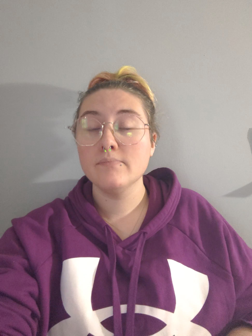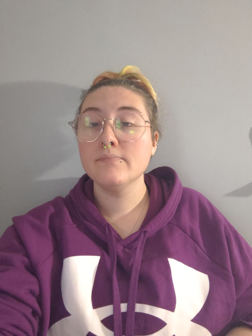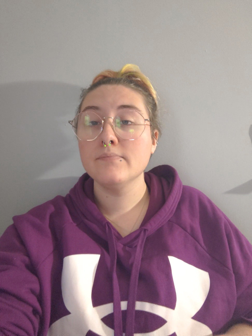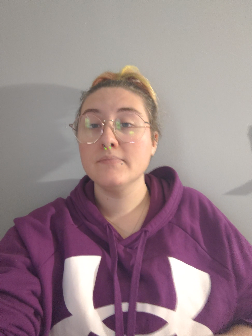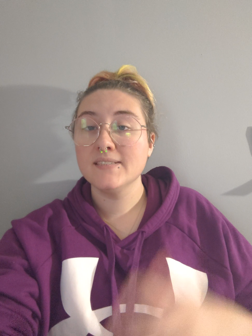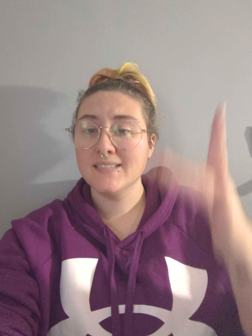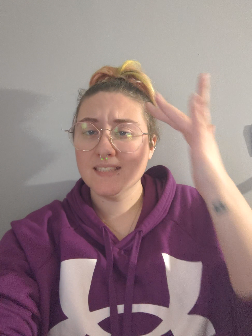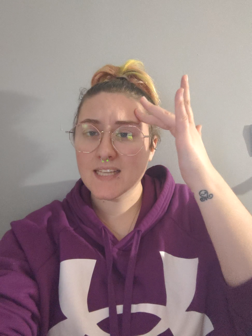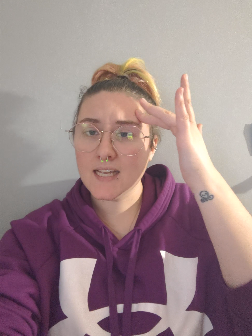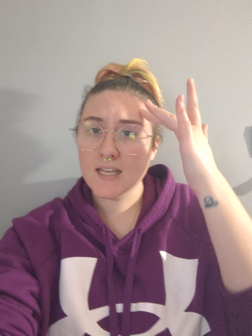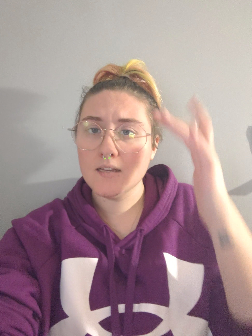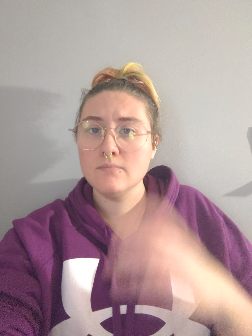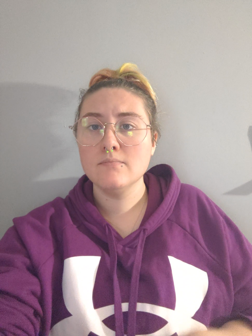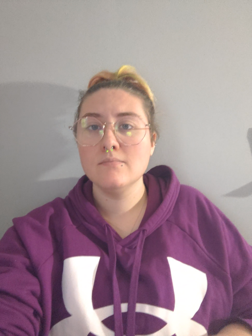sick